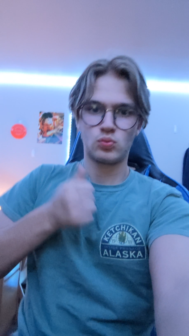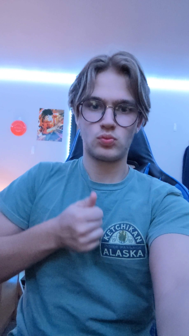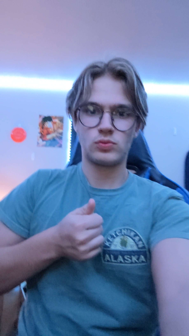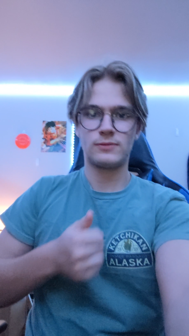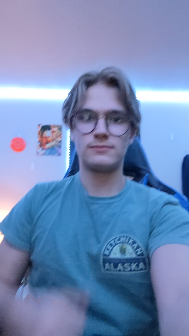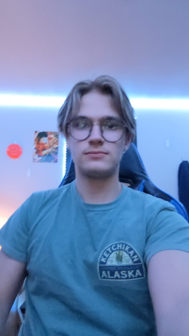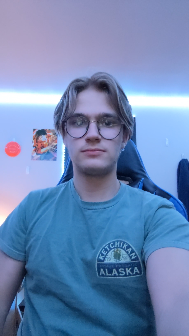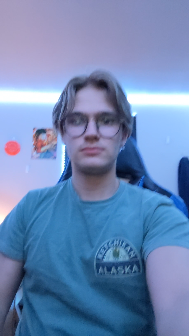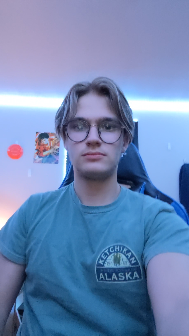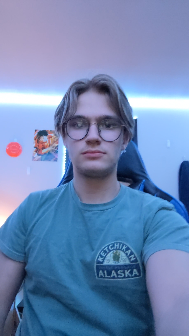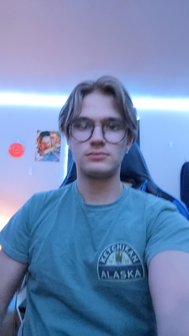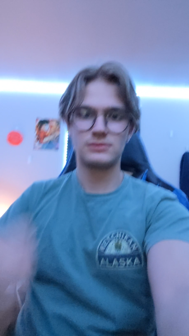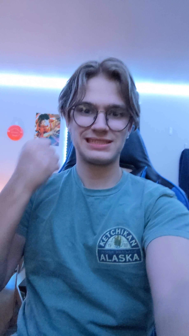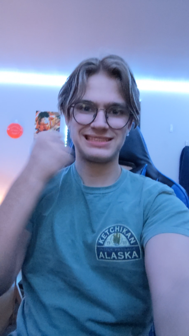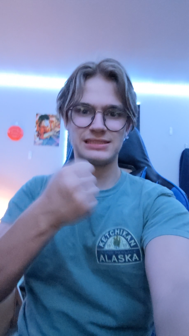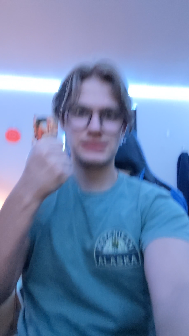hit